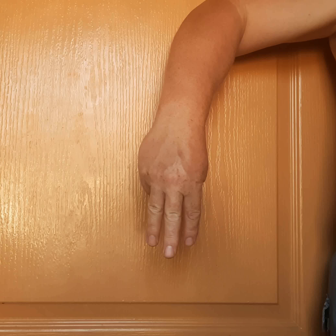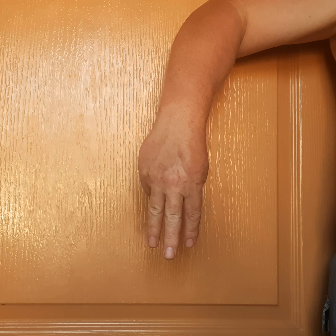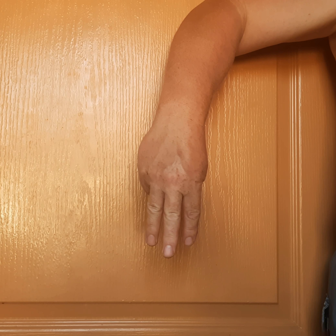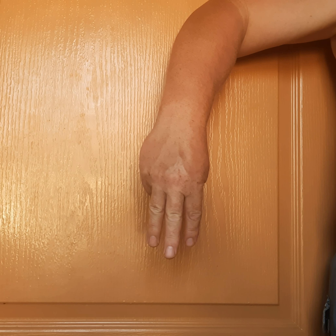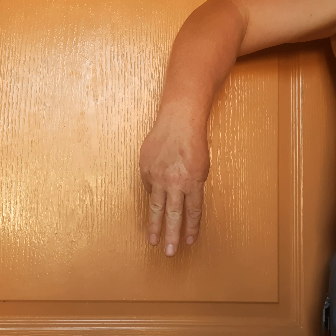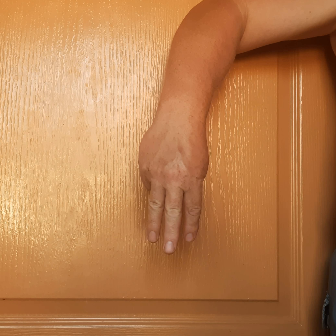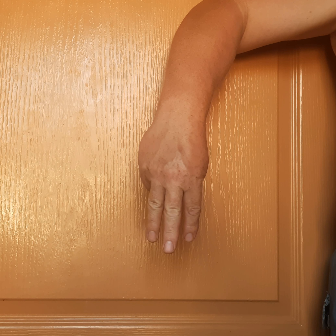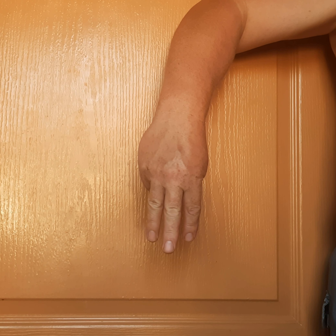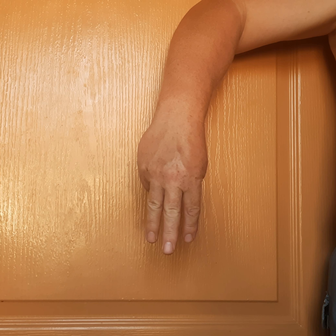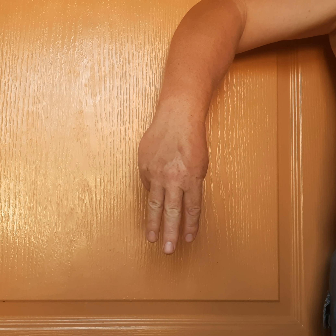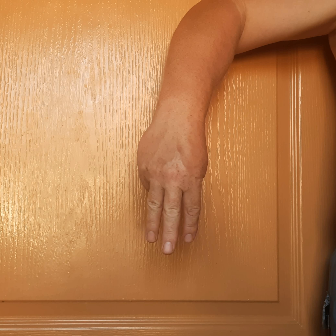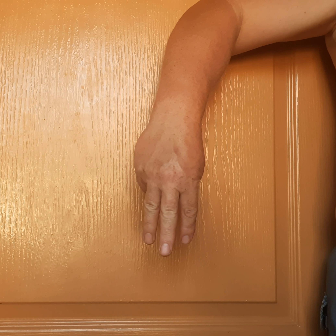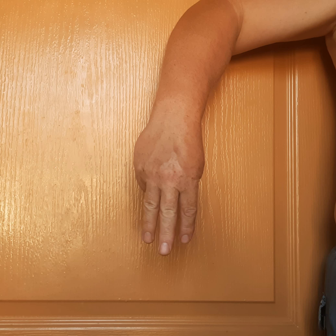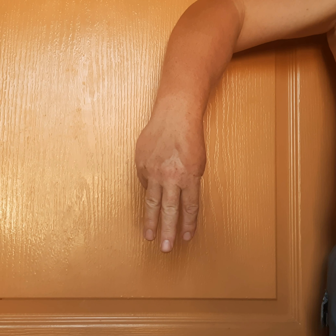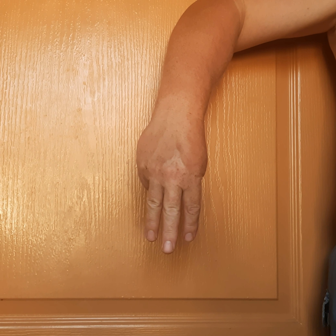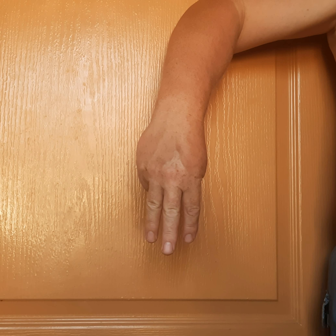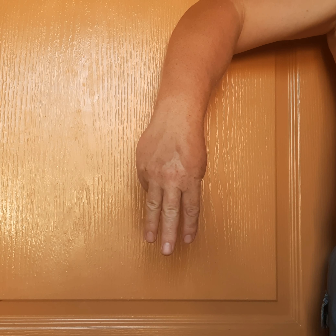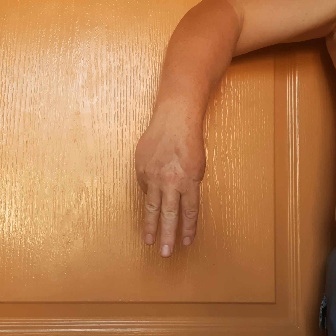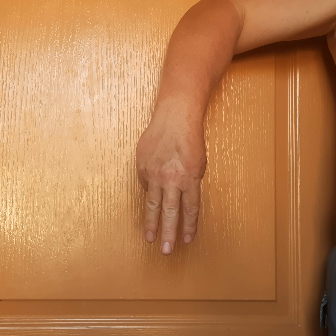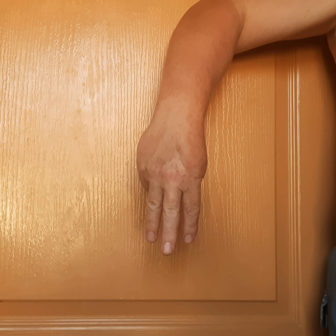М